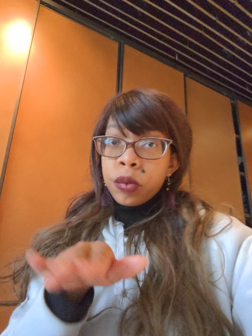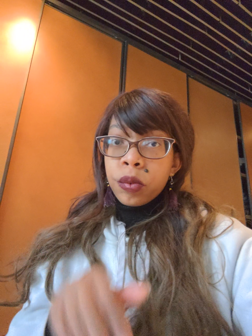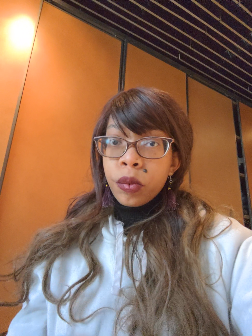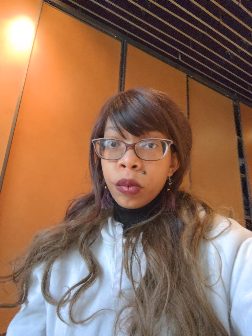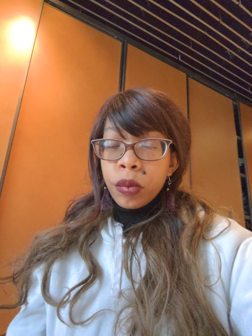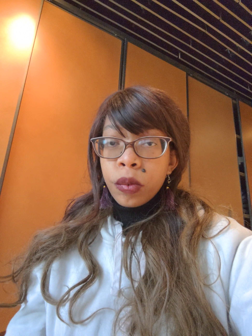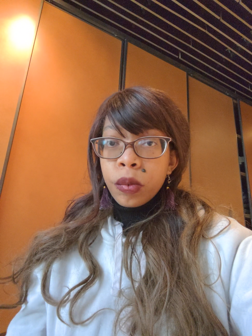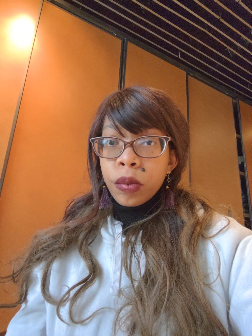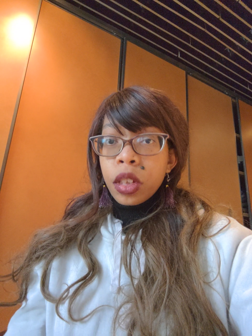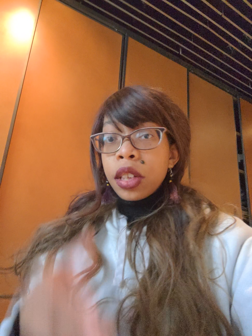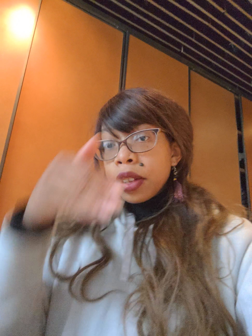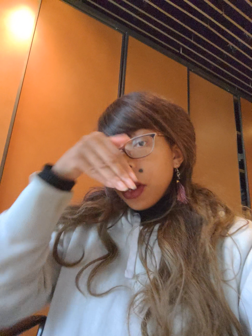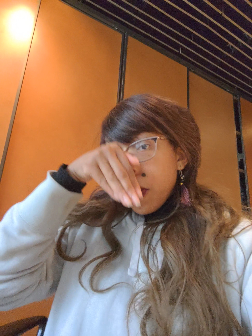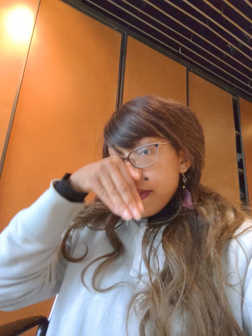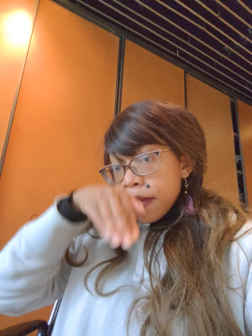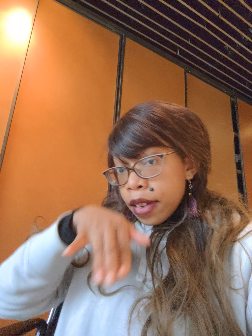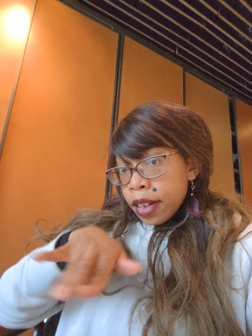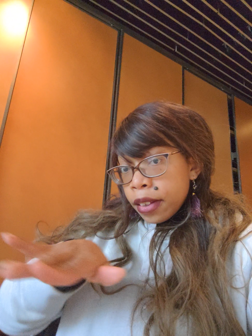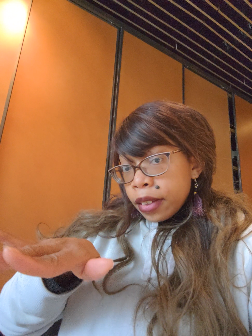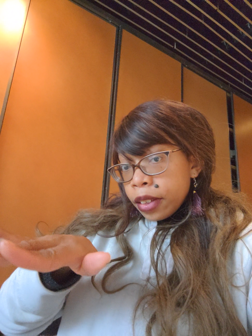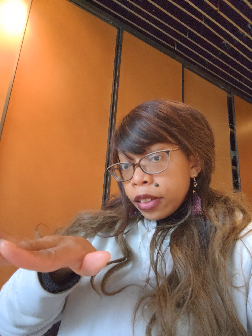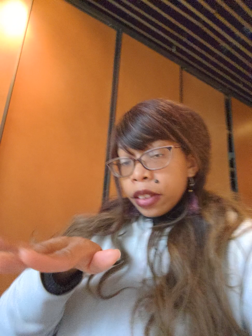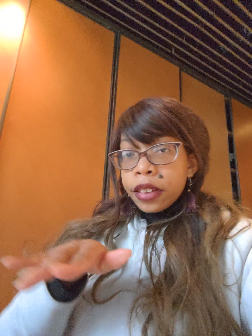elephant